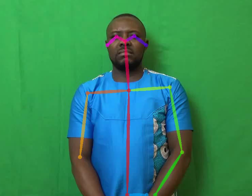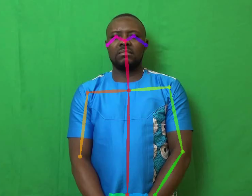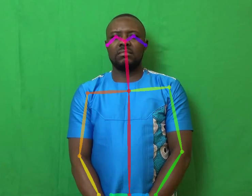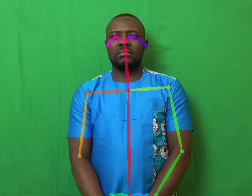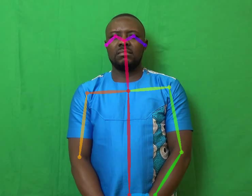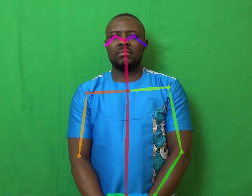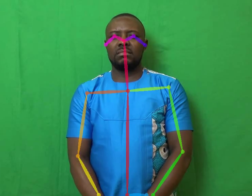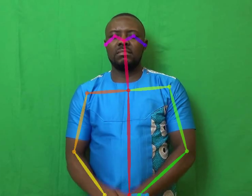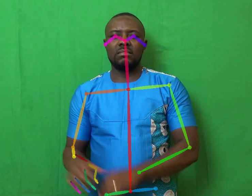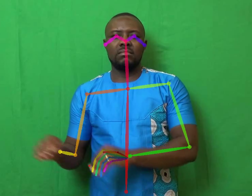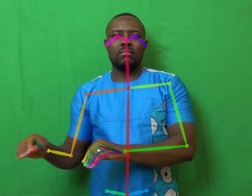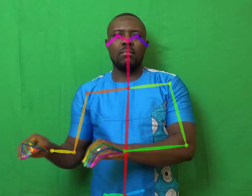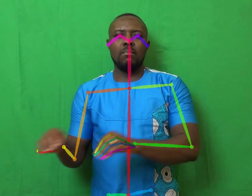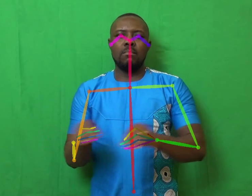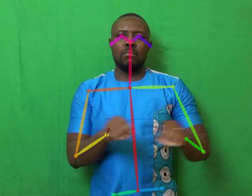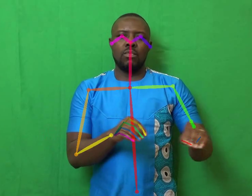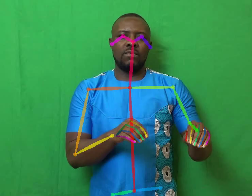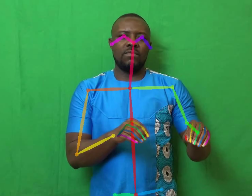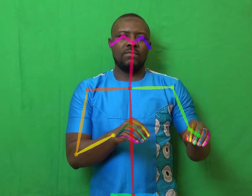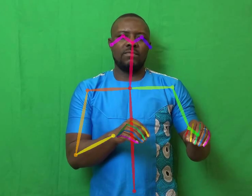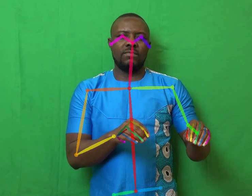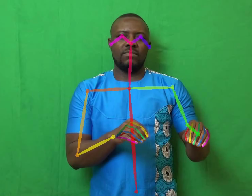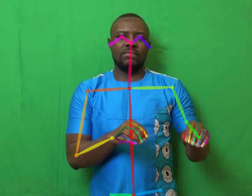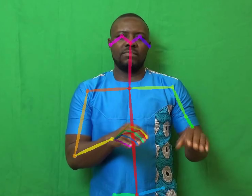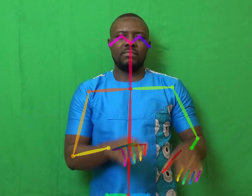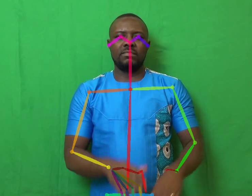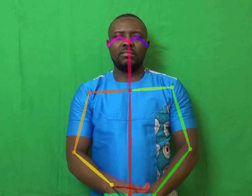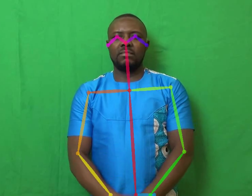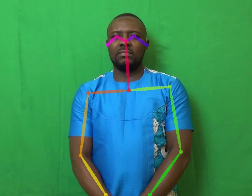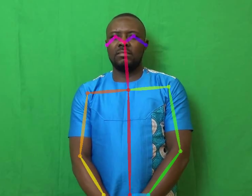move